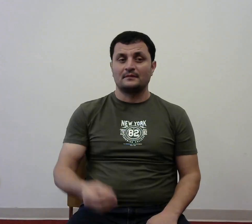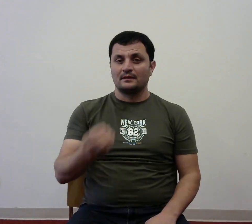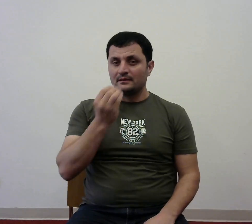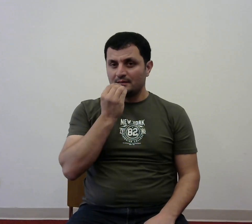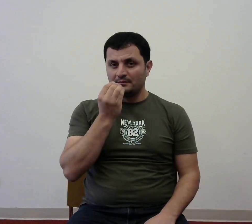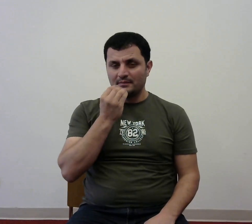yemək